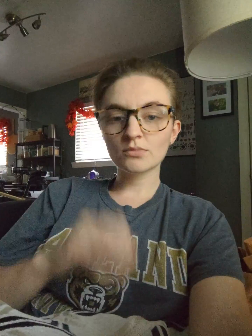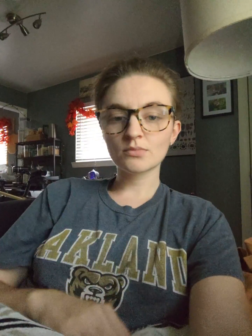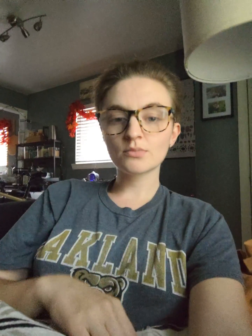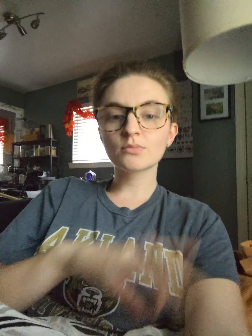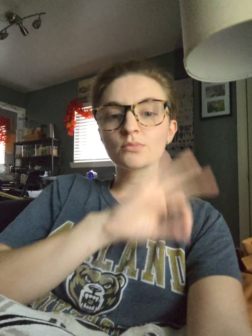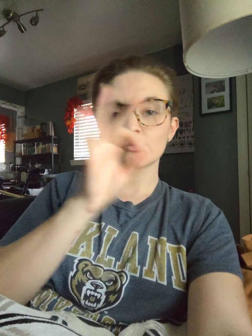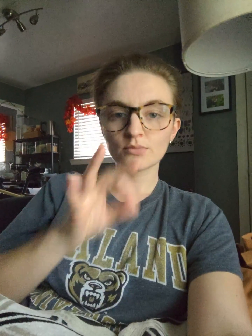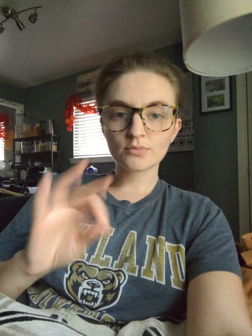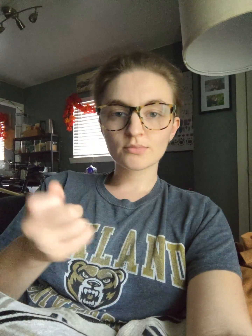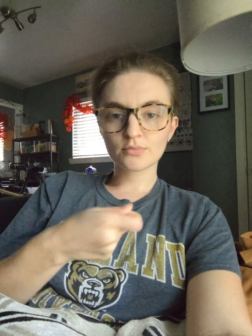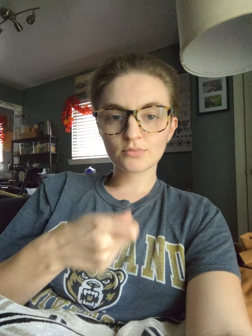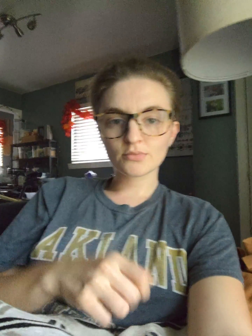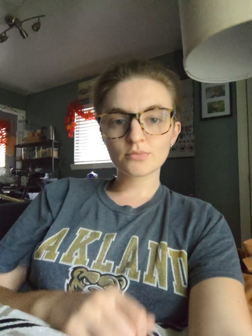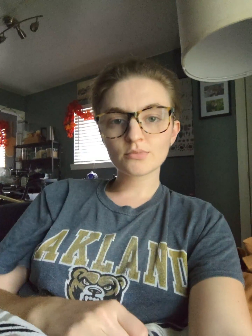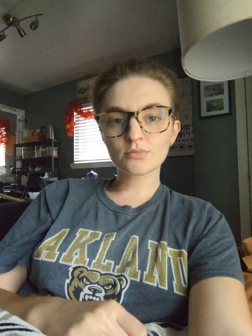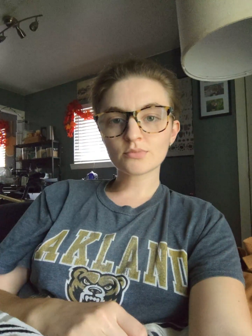hose